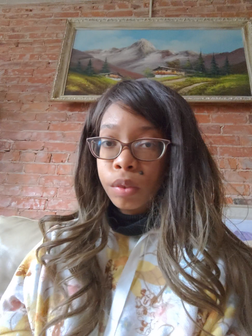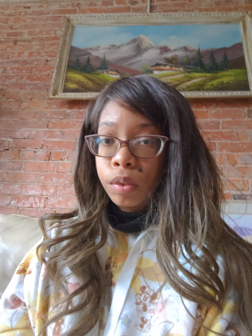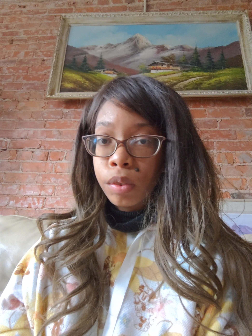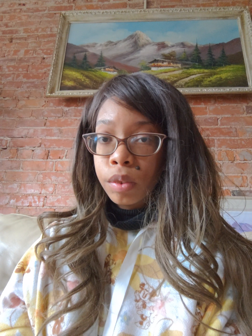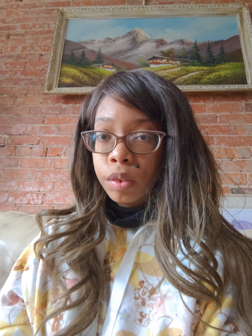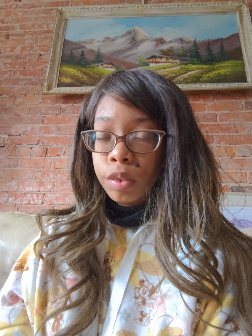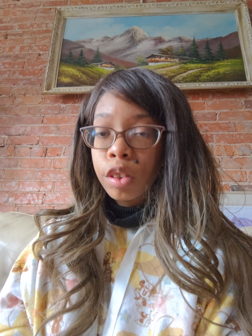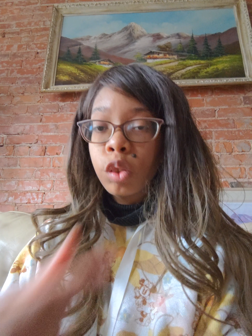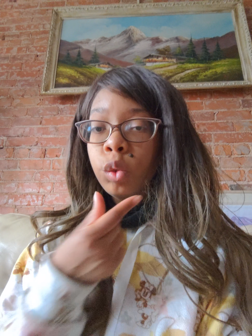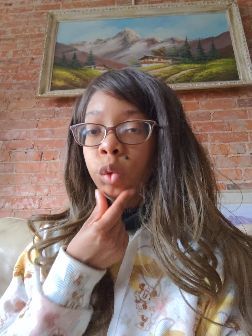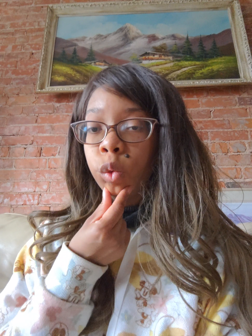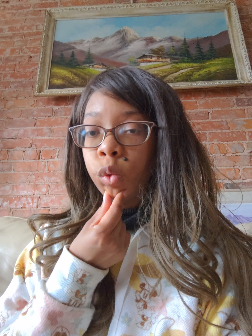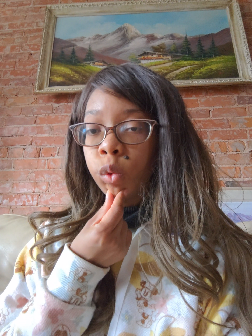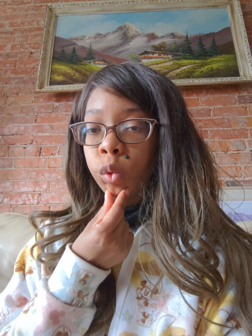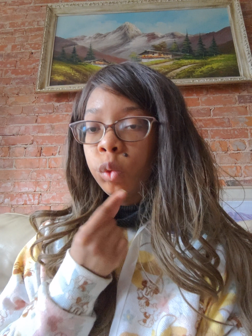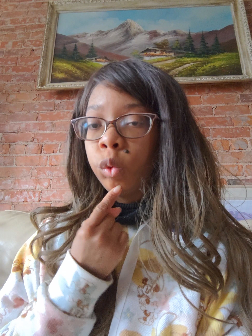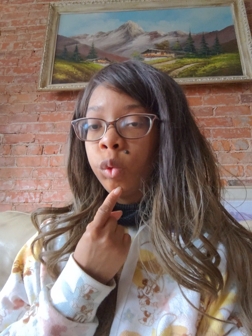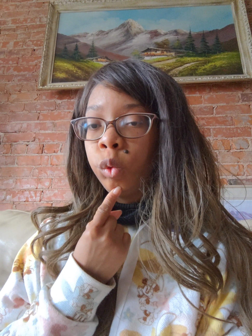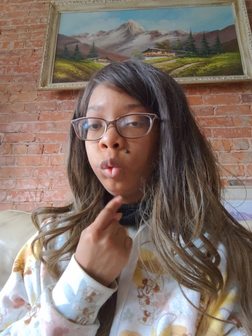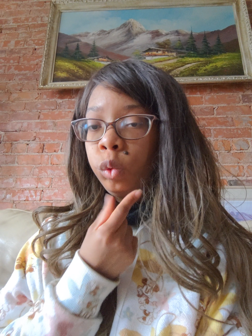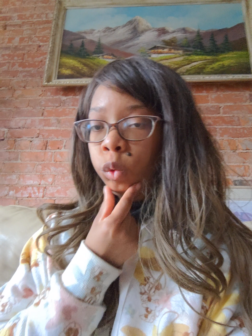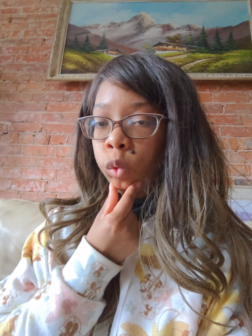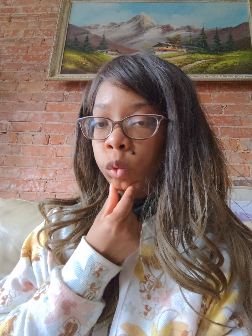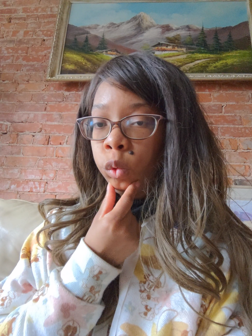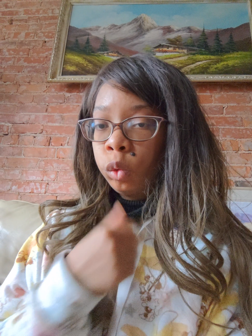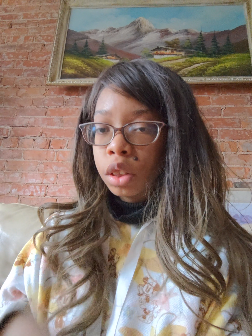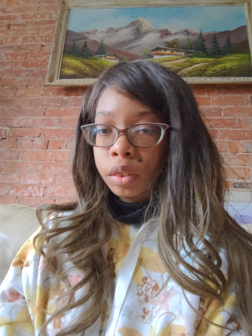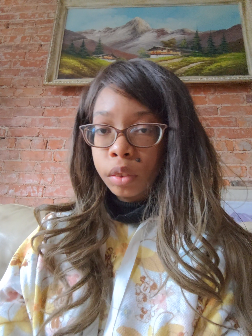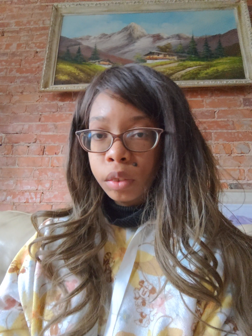chin